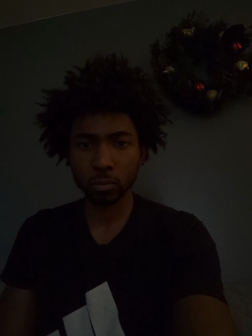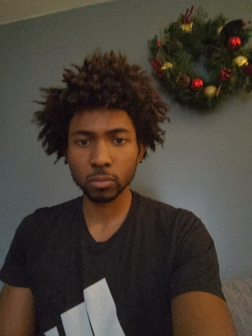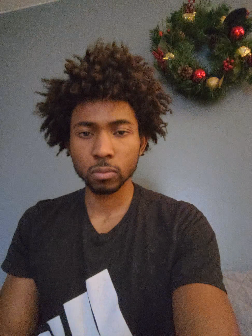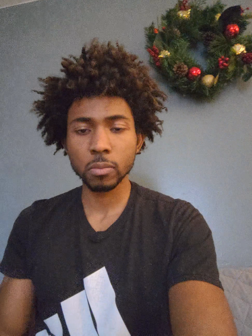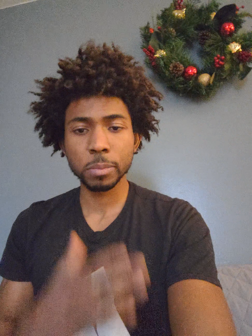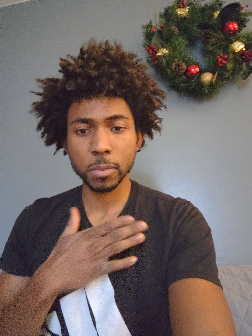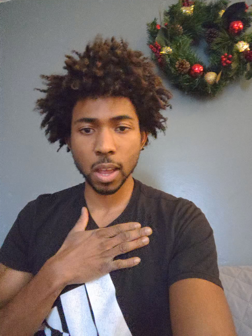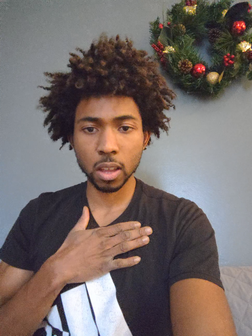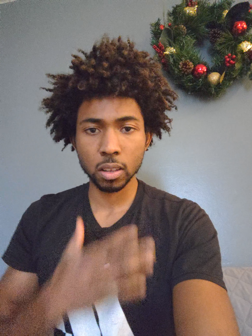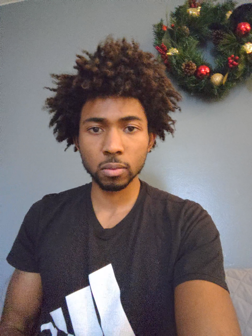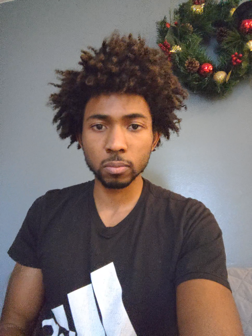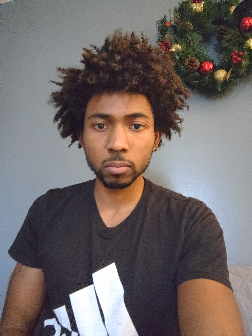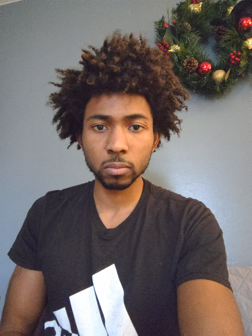my